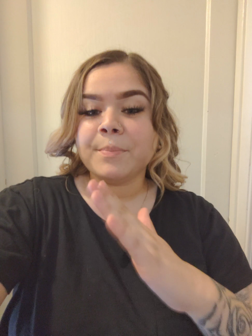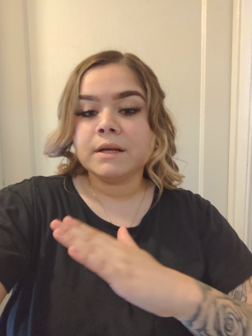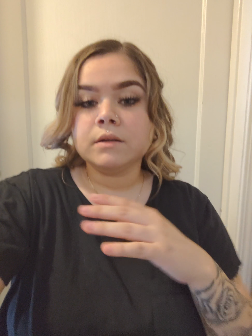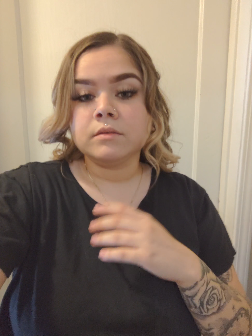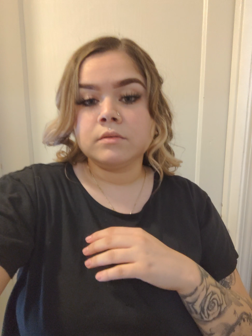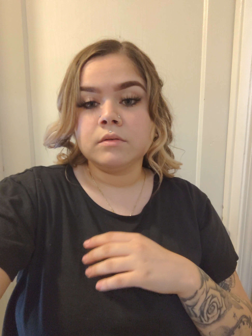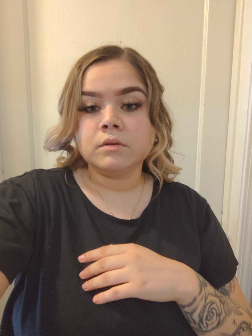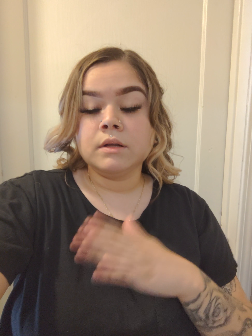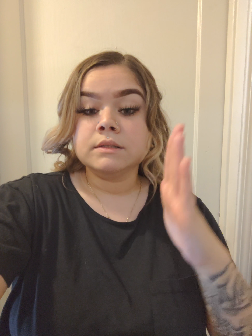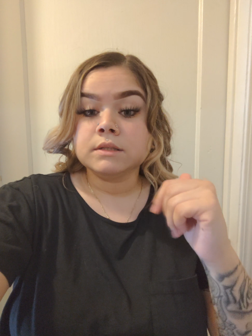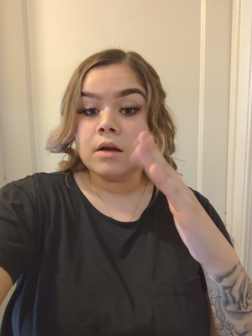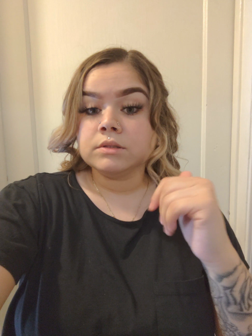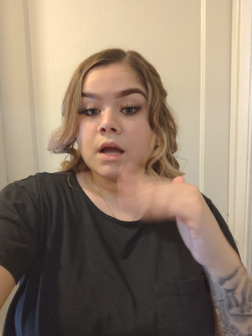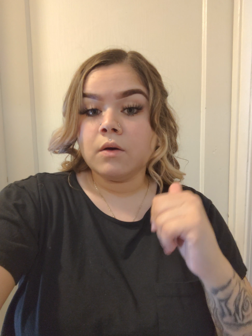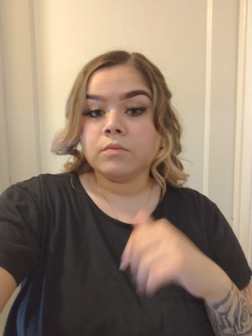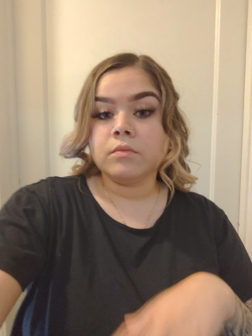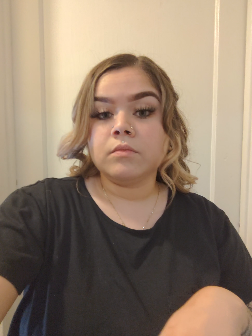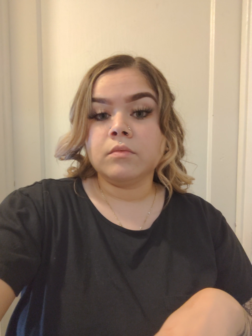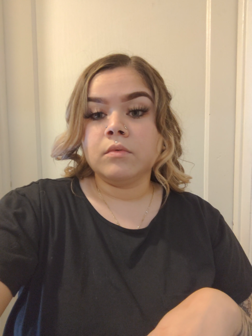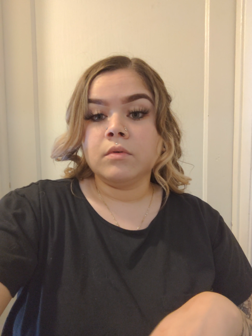downtown